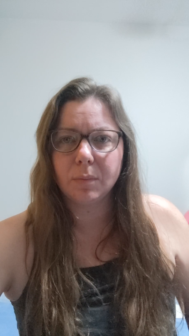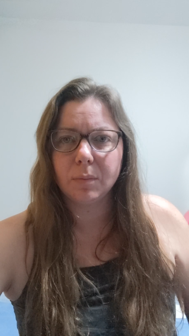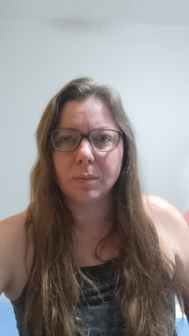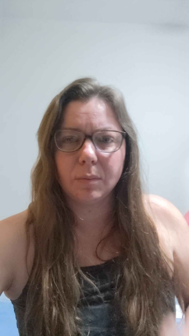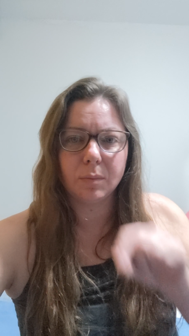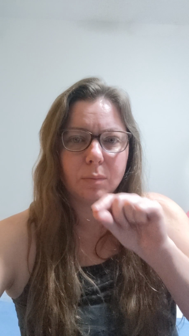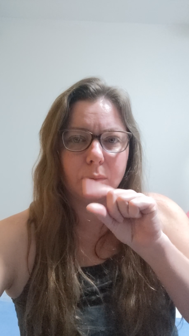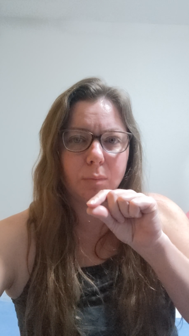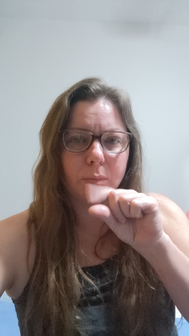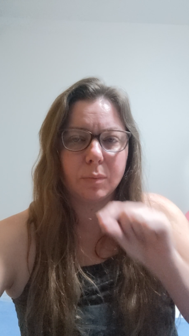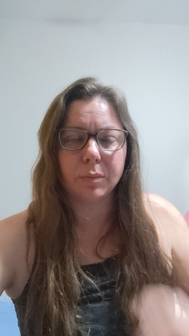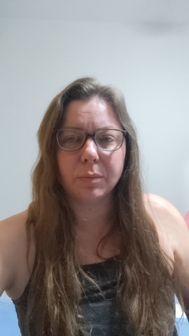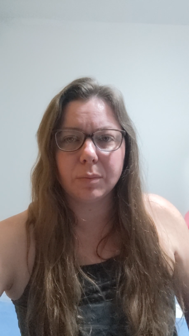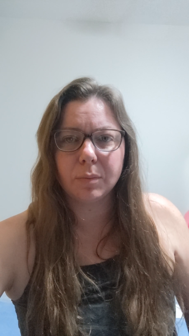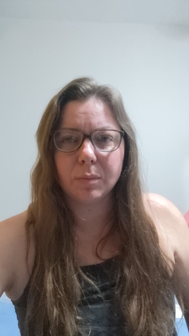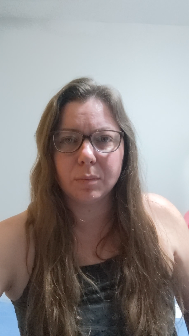chicken